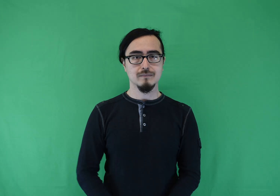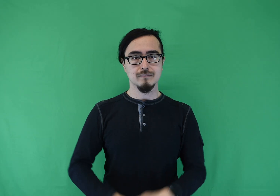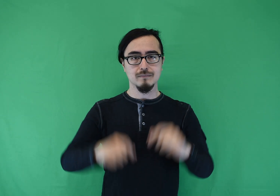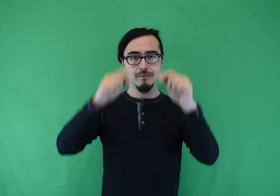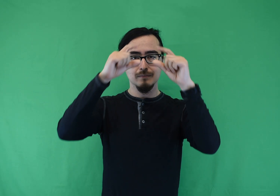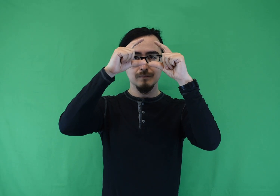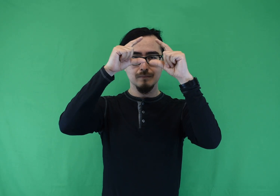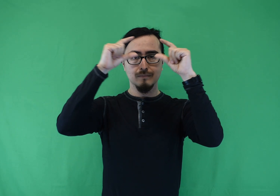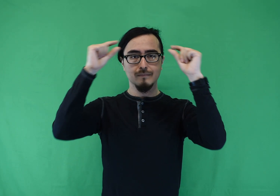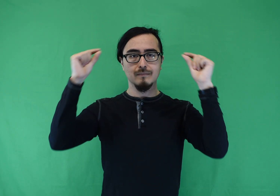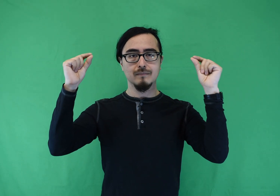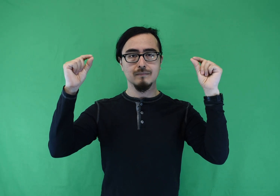enfermero